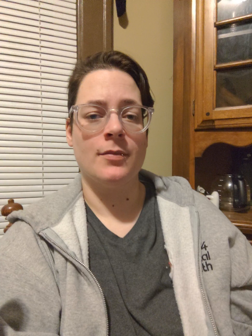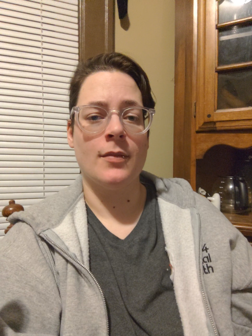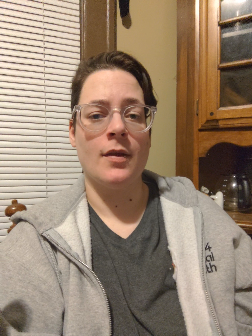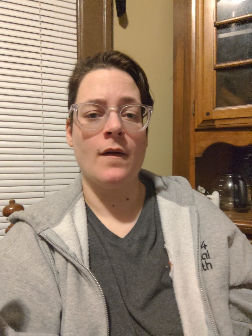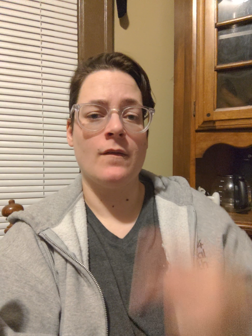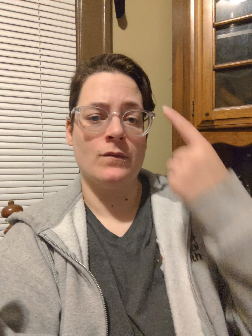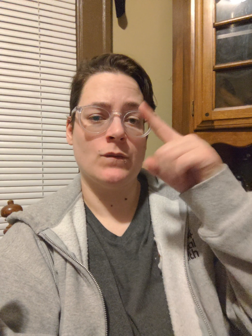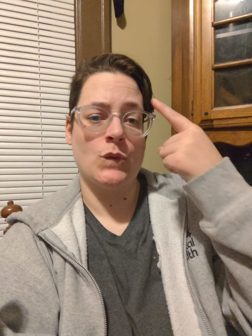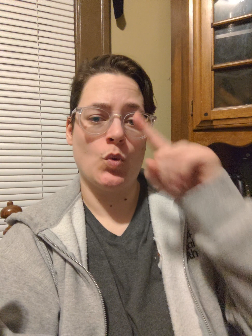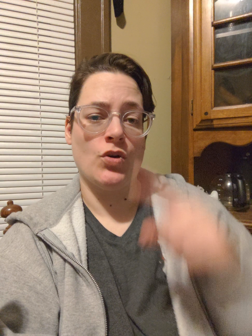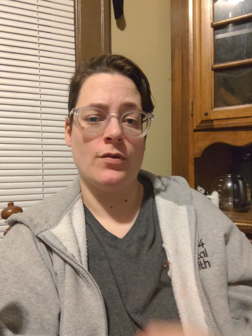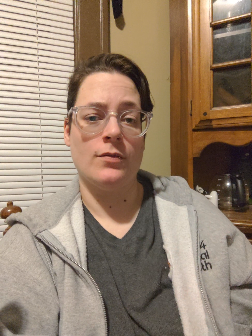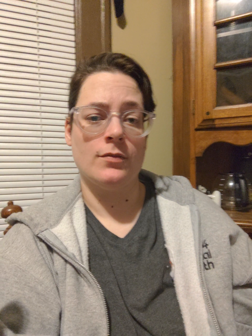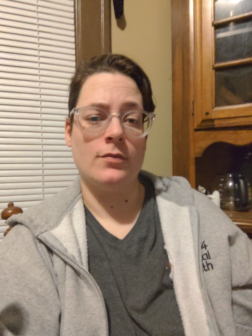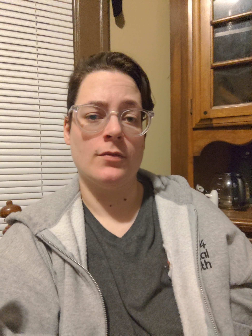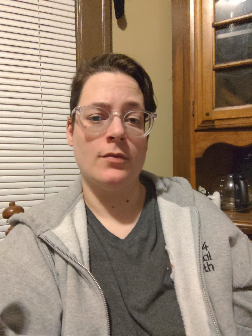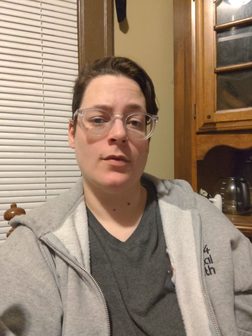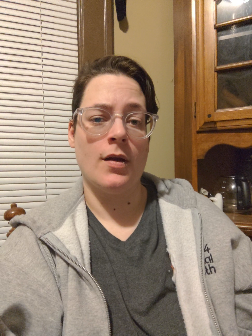for